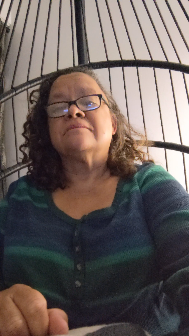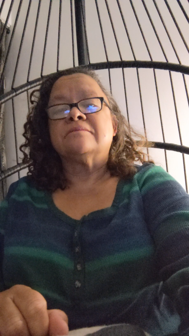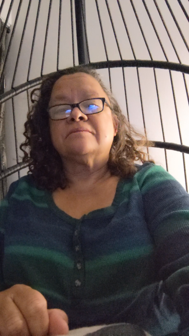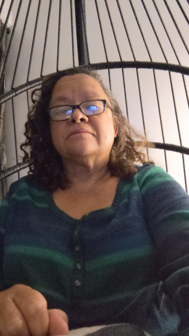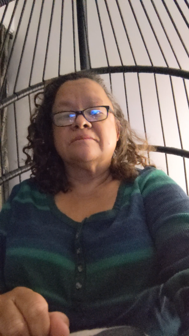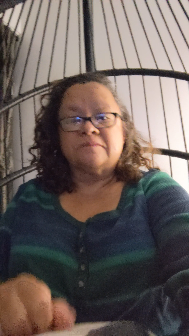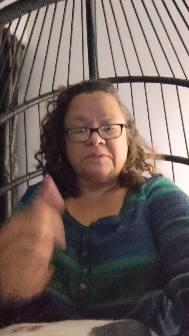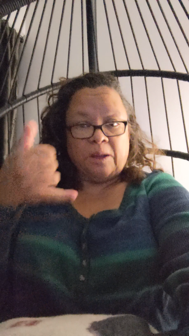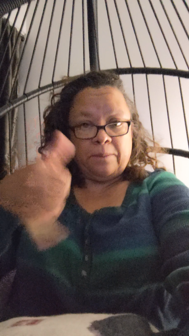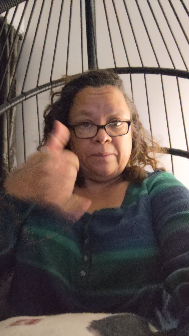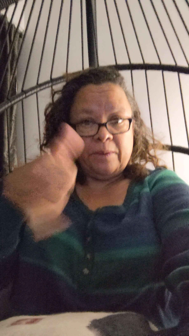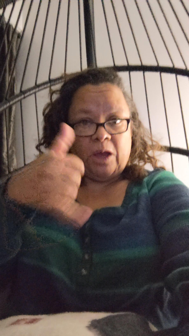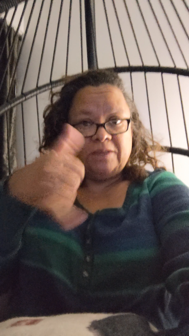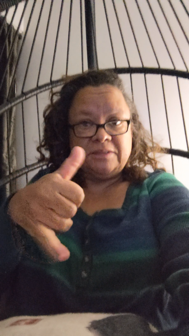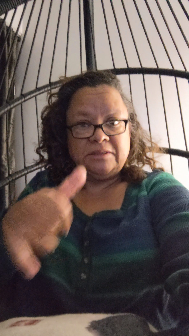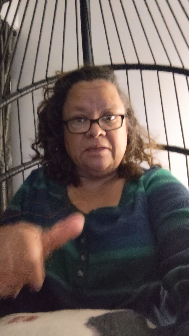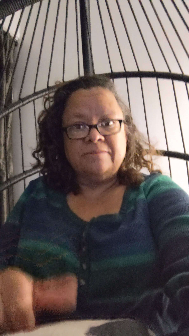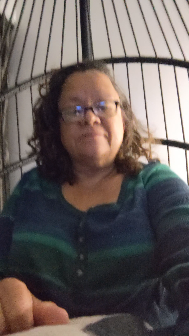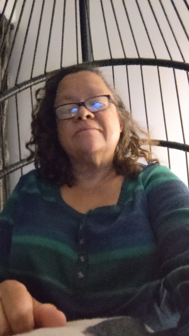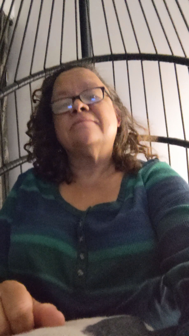party